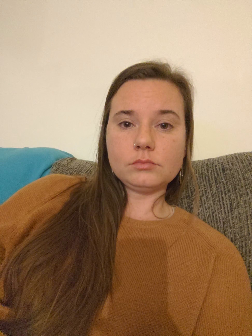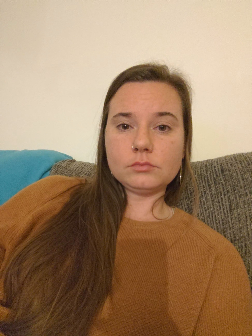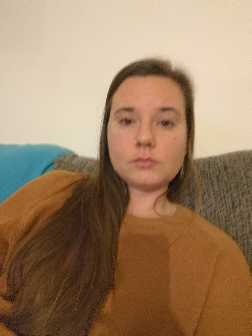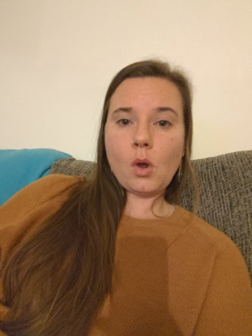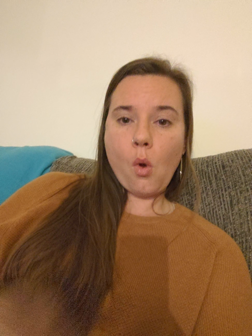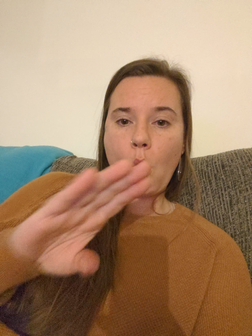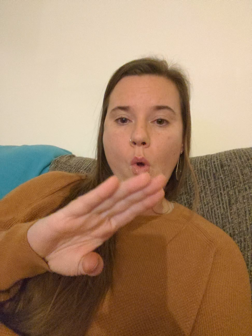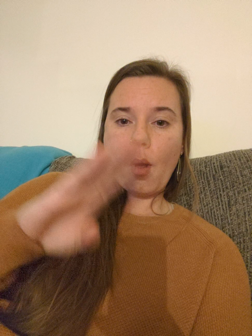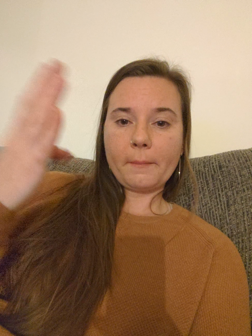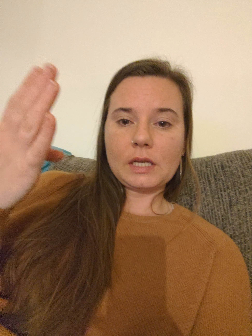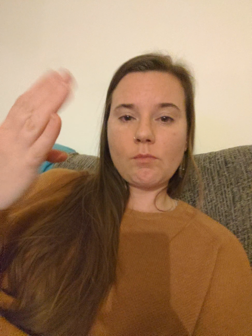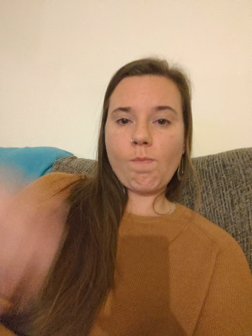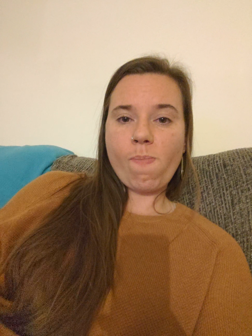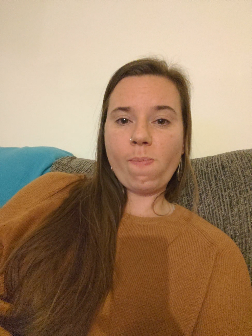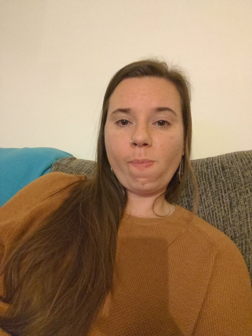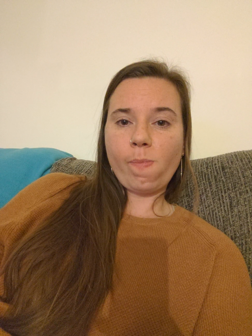open